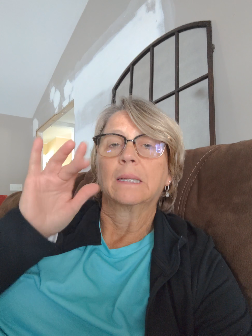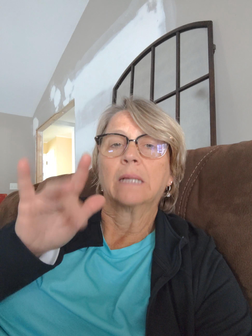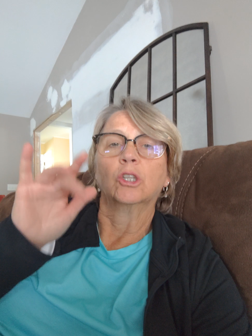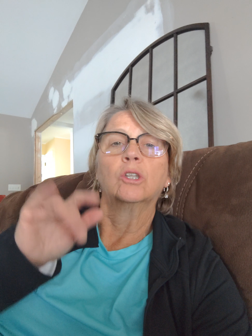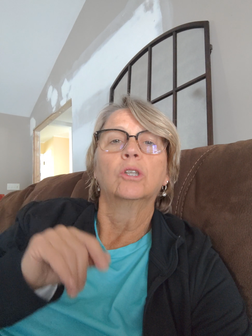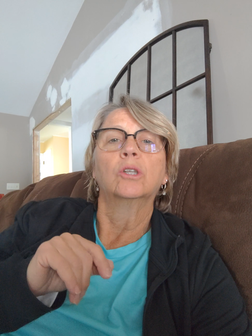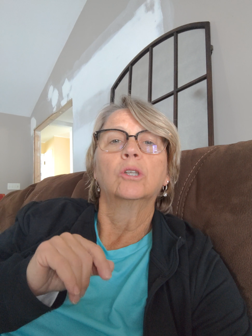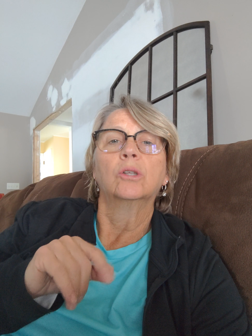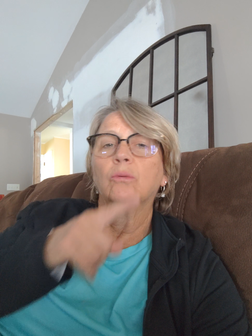touch